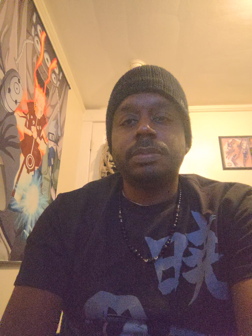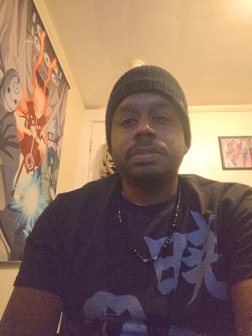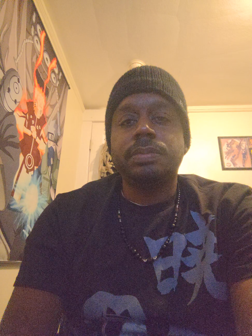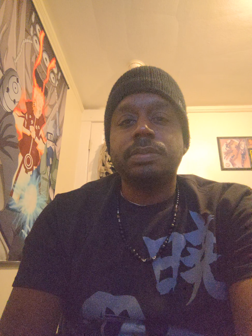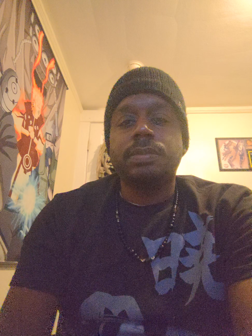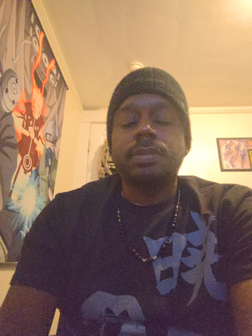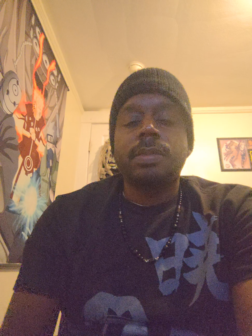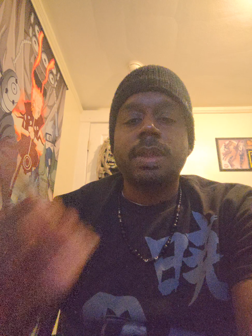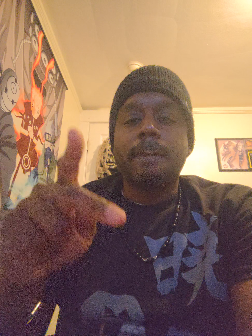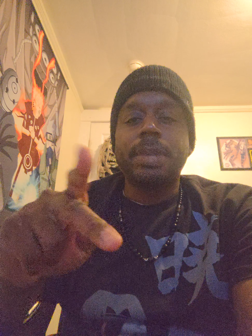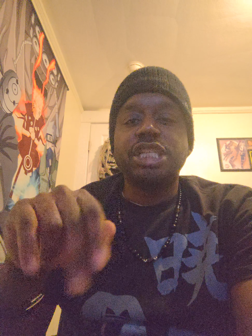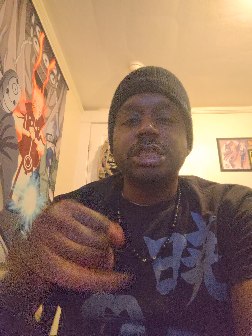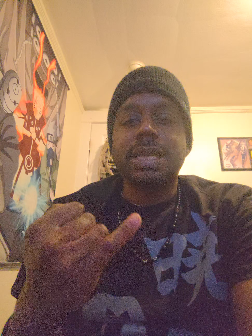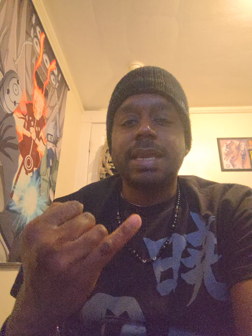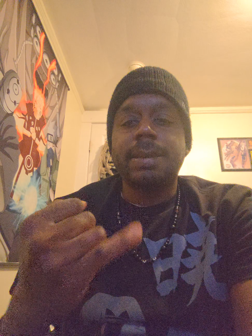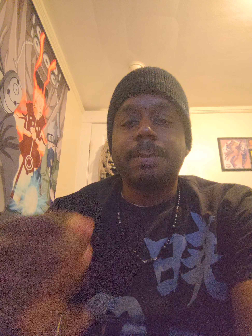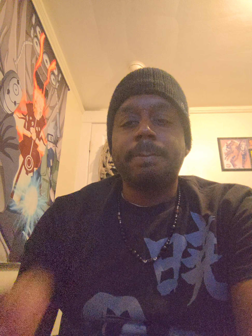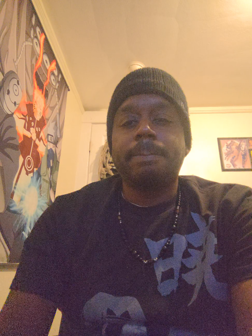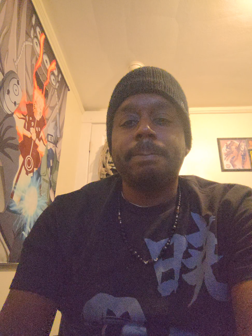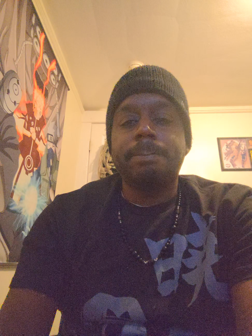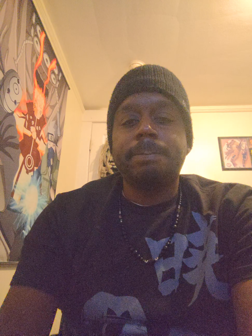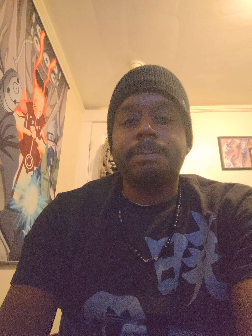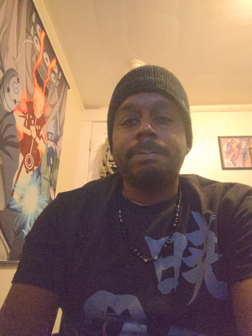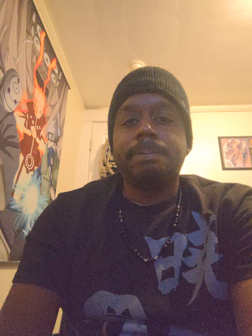pajamas